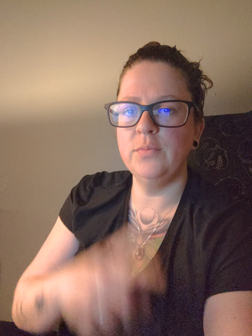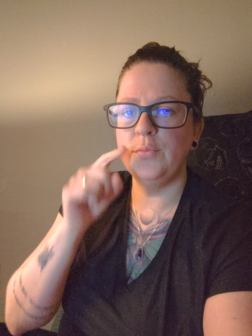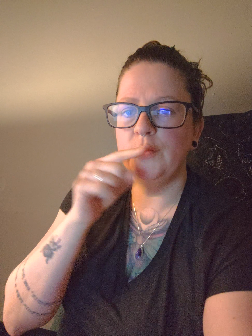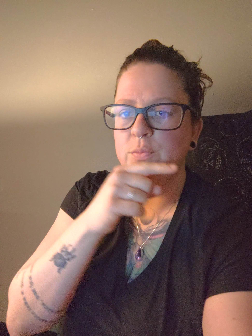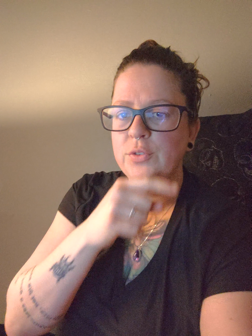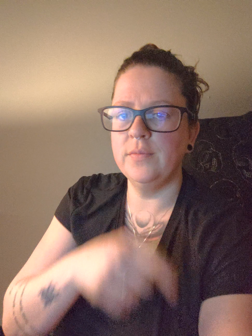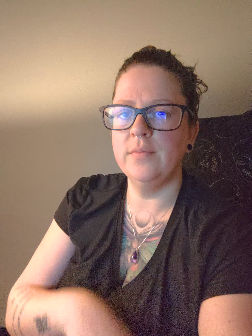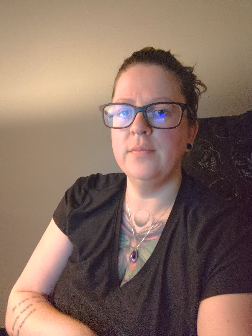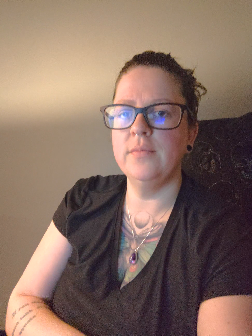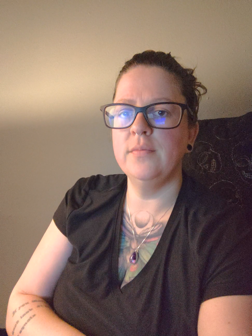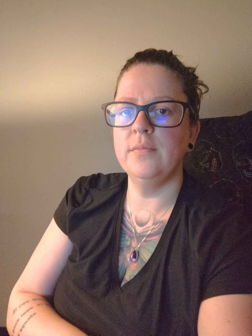toothbrush